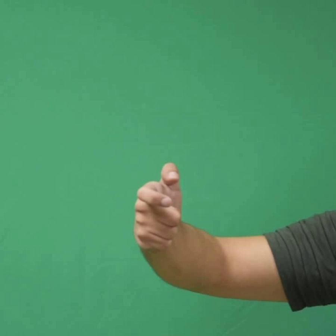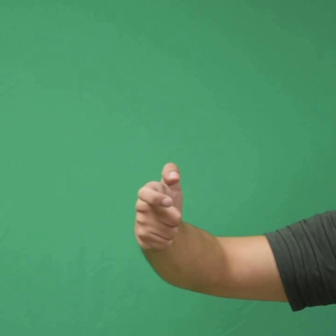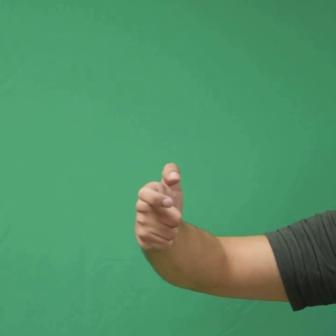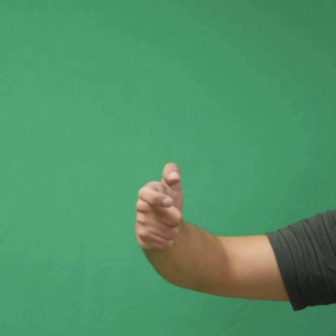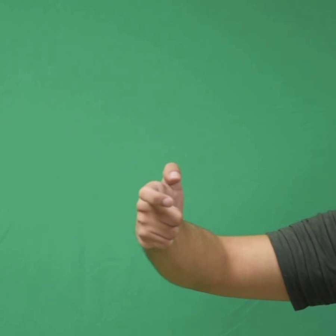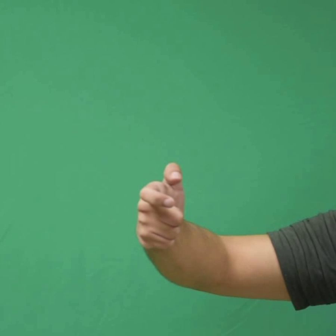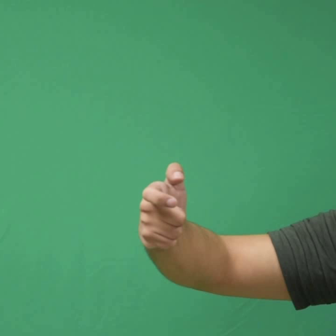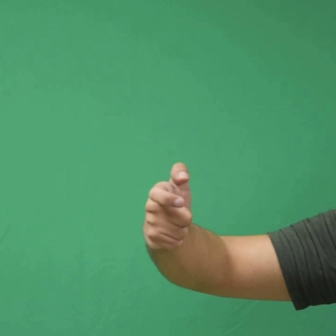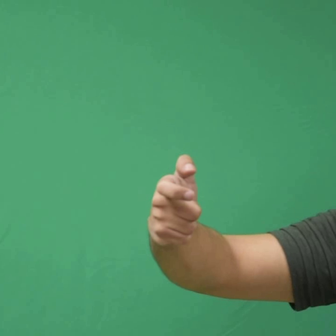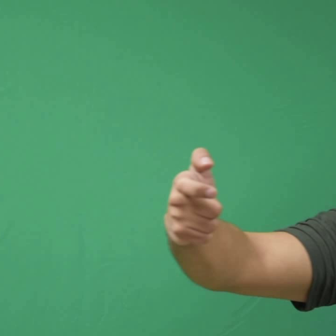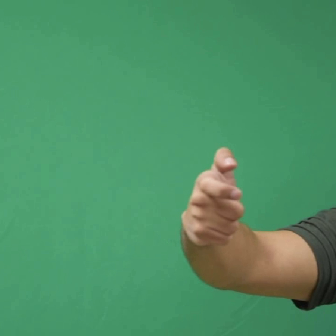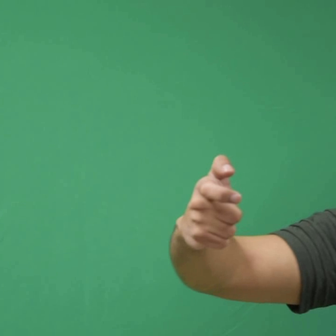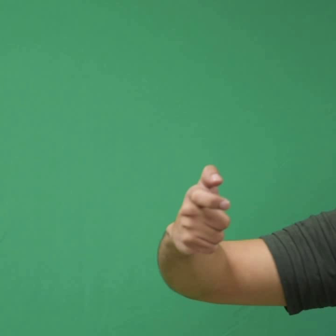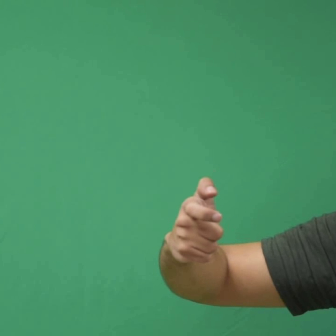X